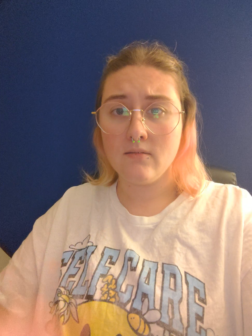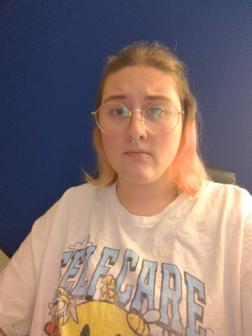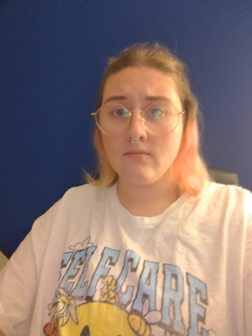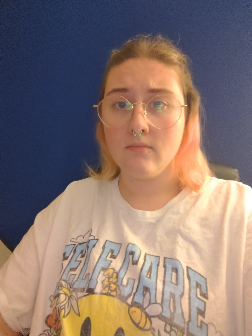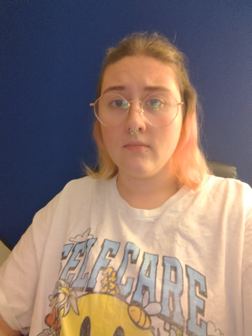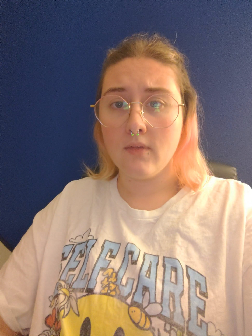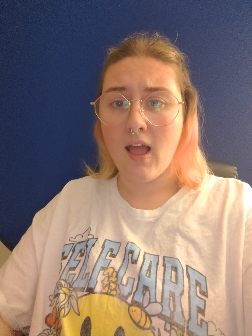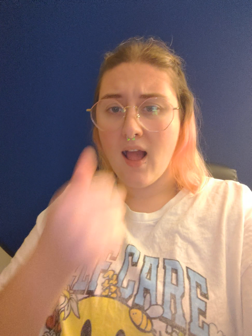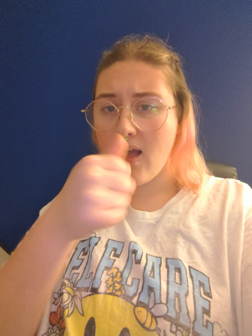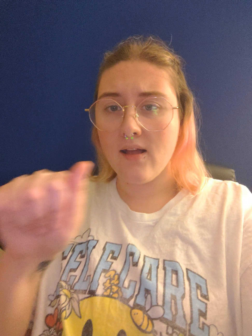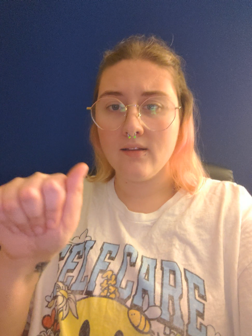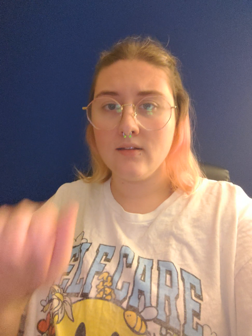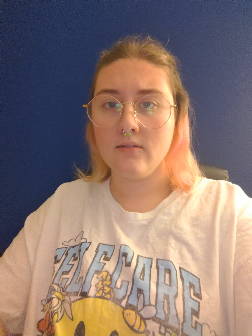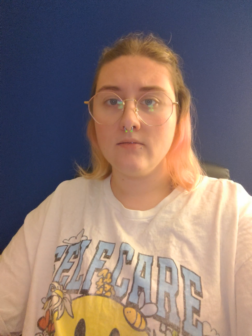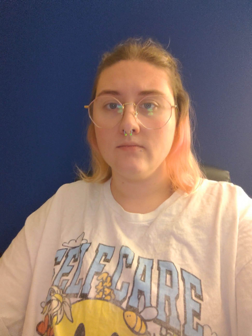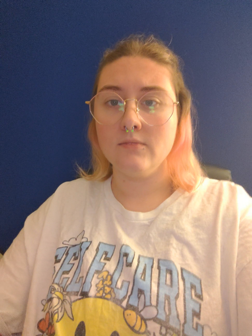any